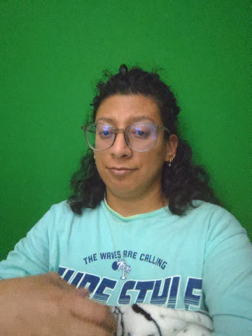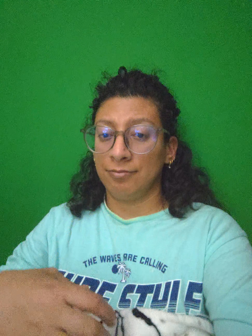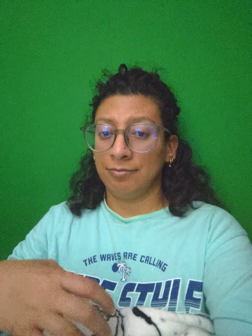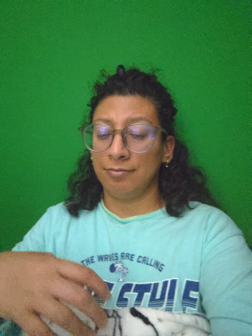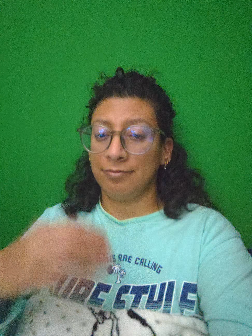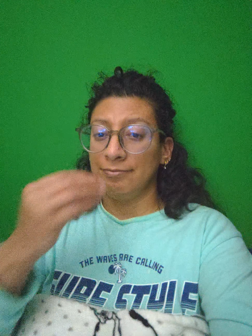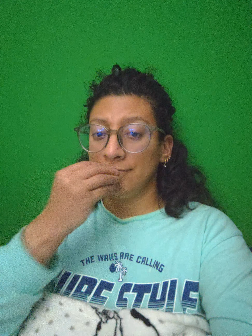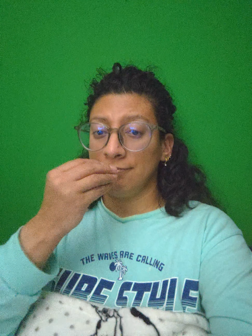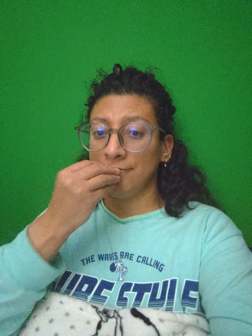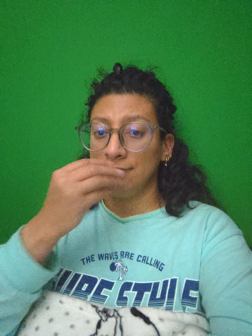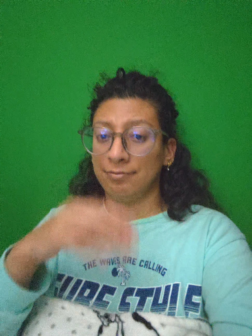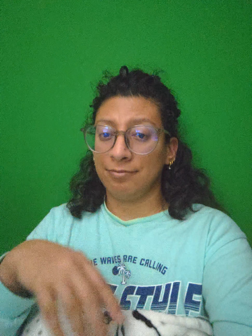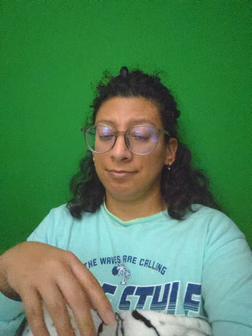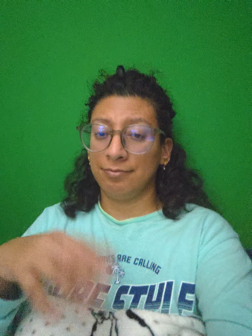food